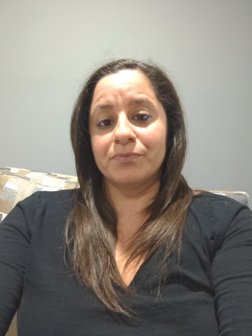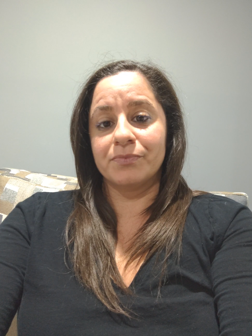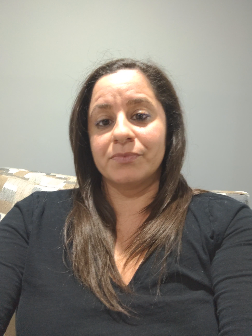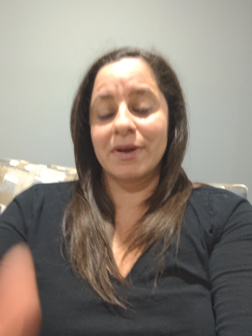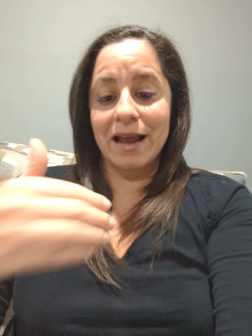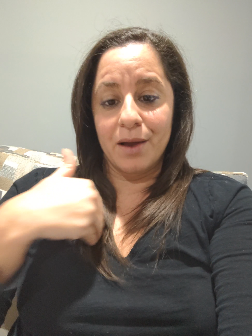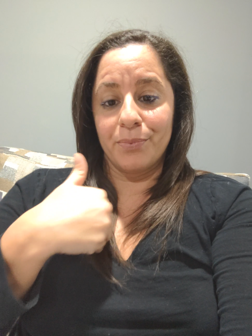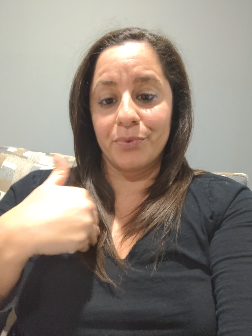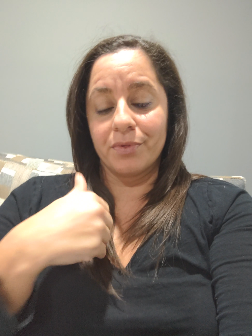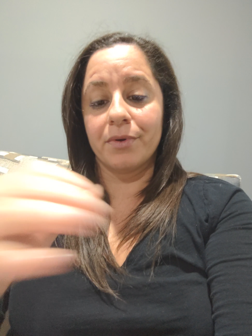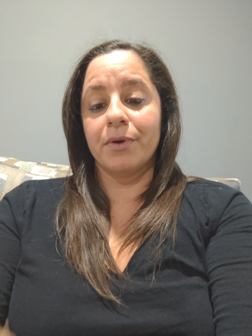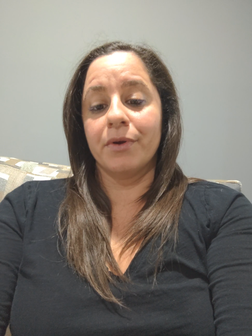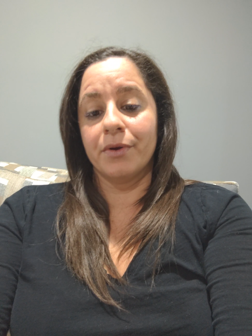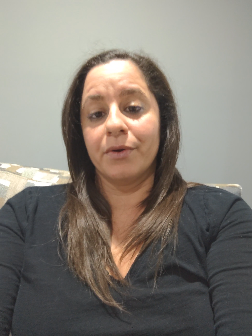animal